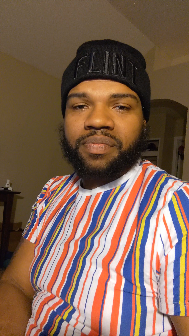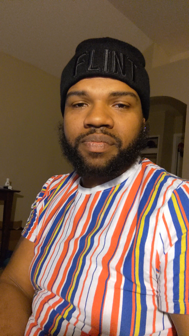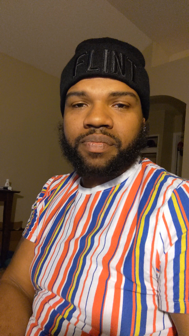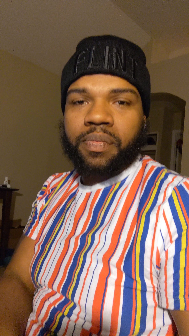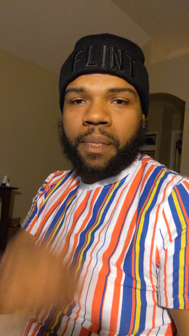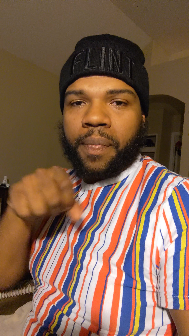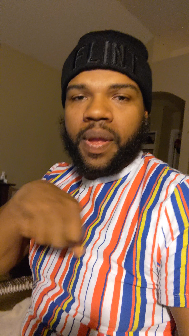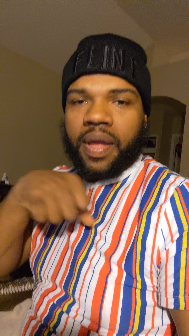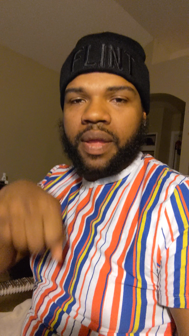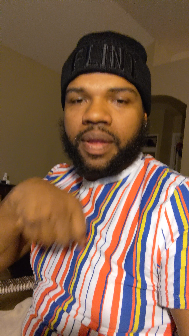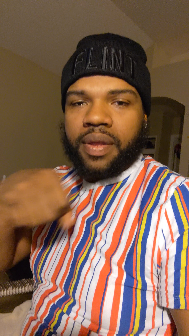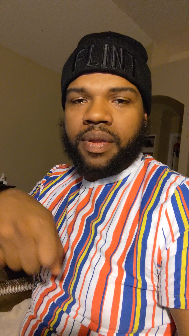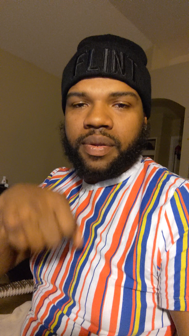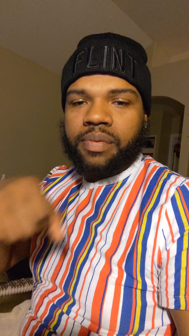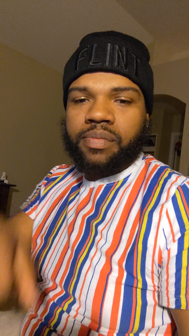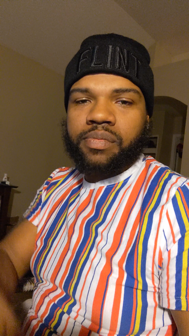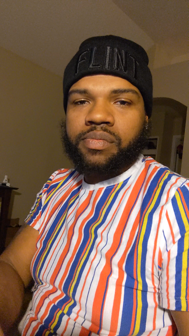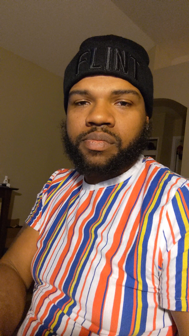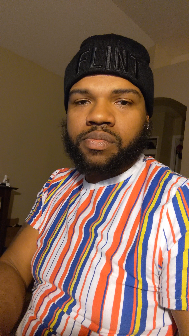bicycle